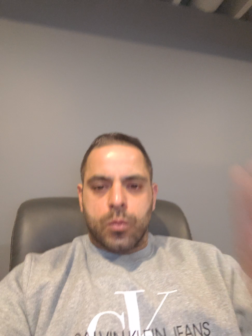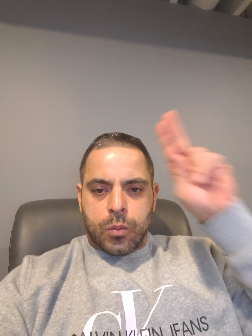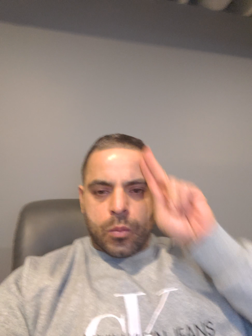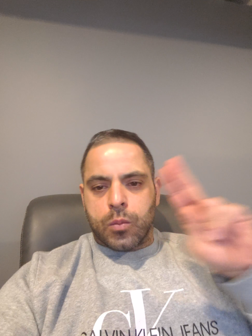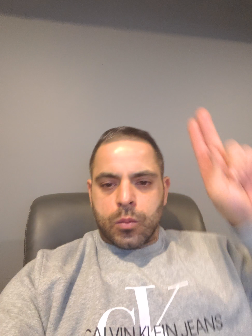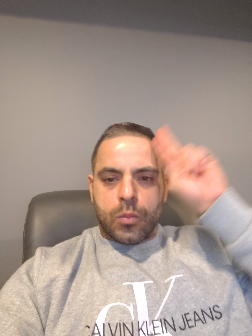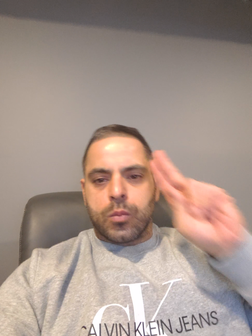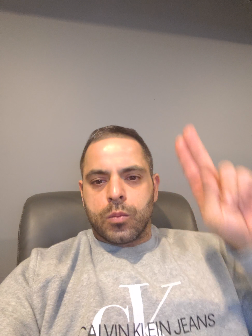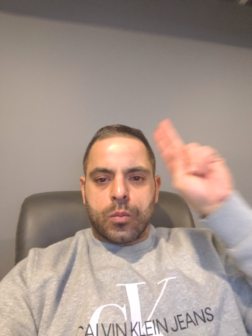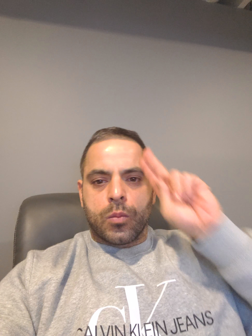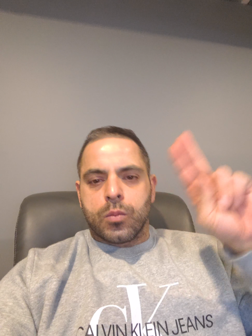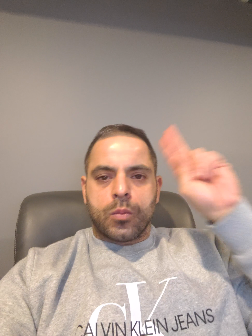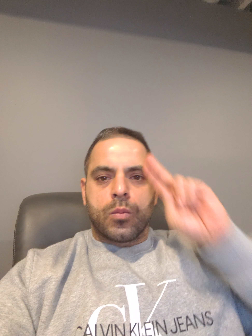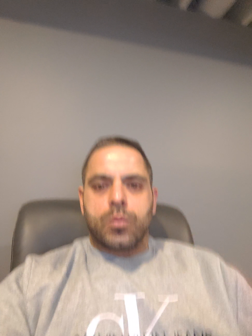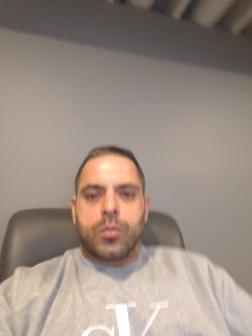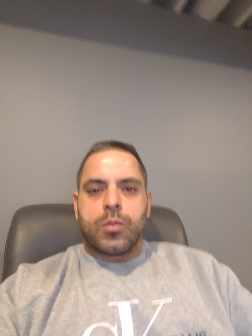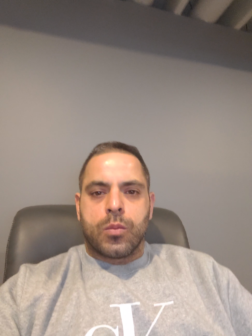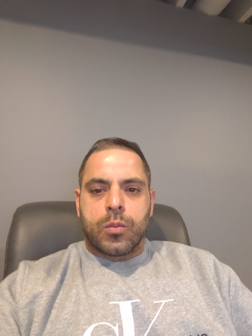uncle